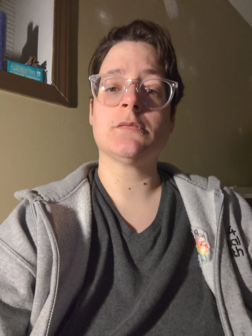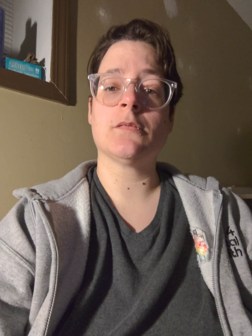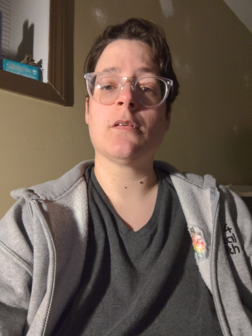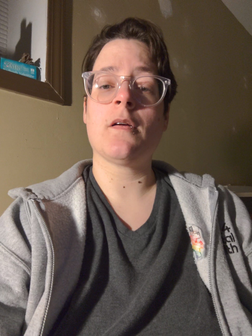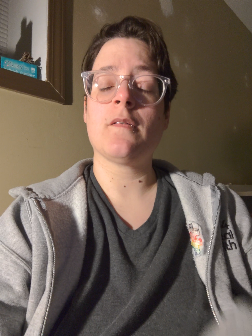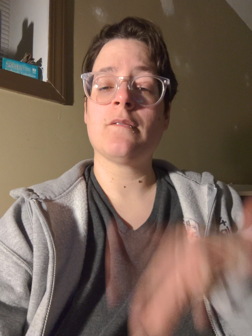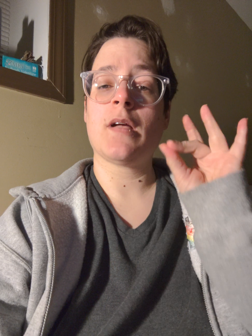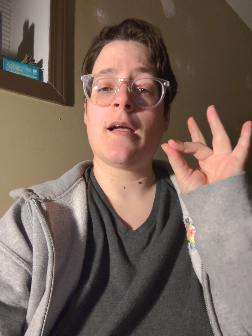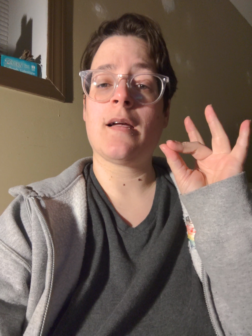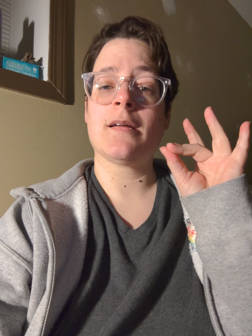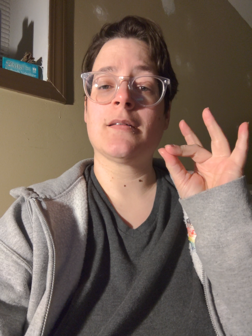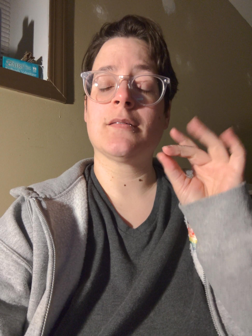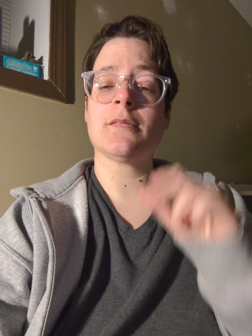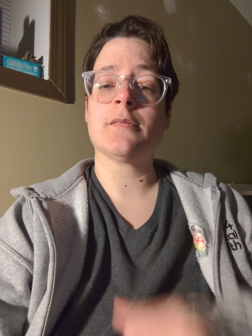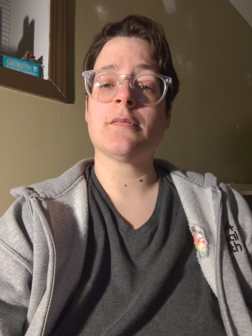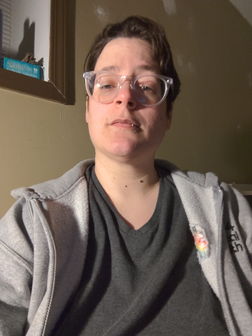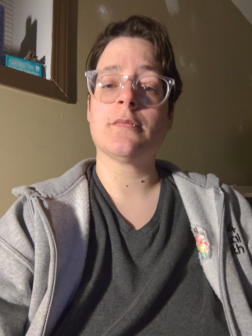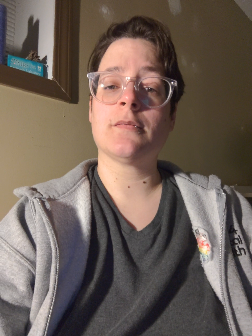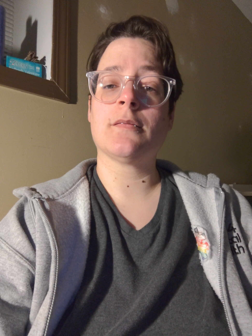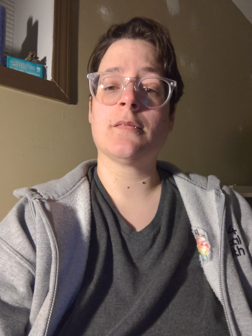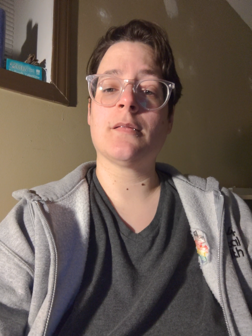find